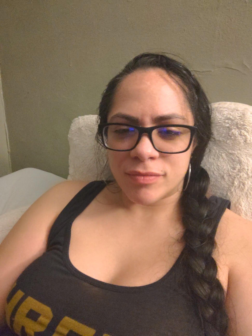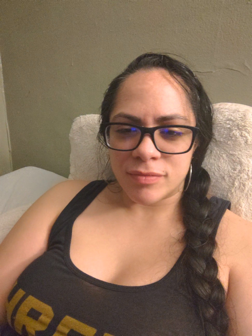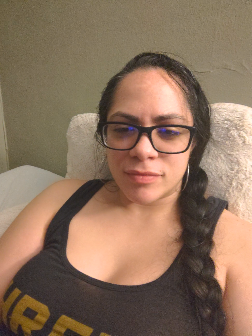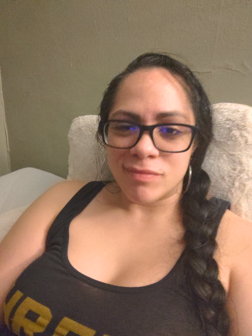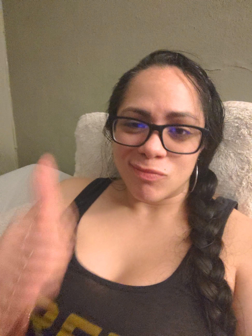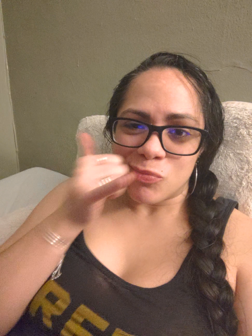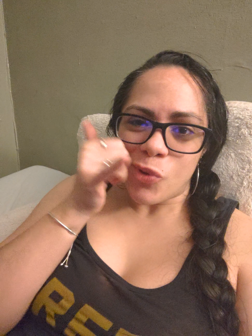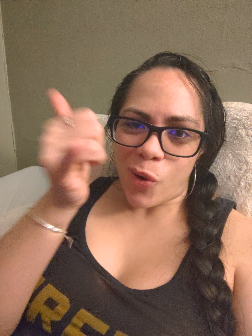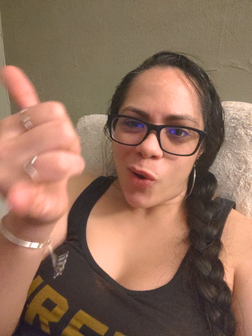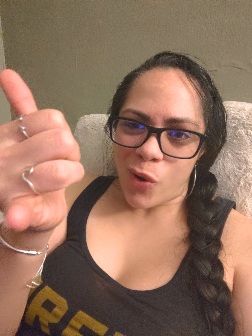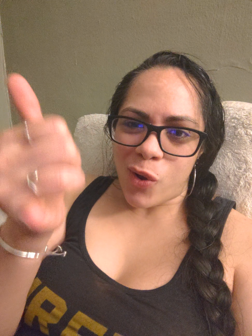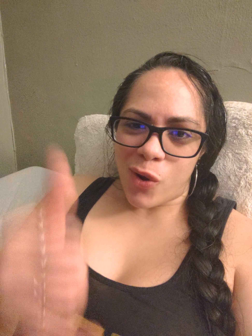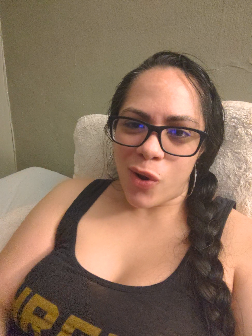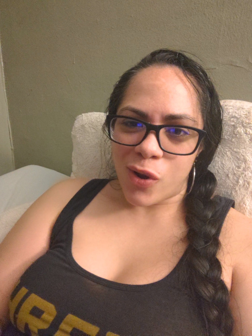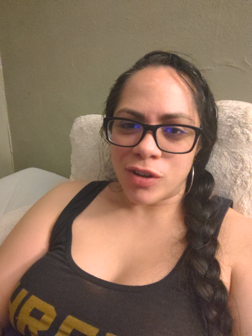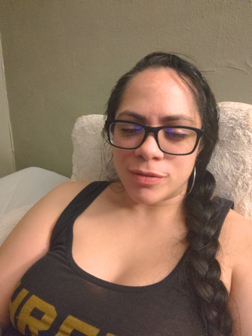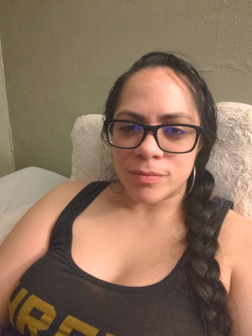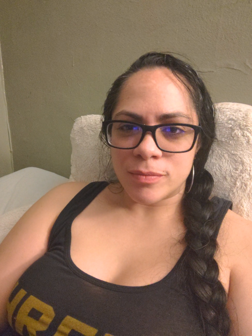call on the phone